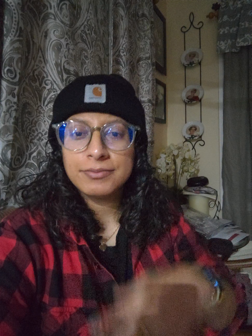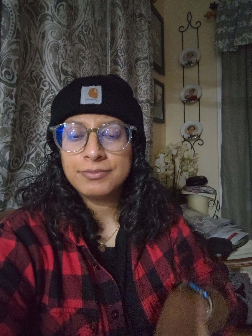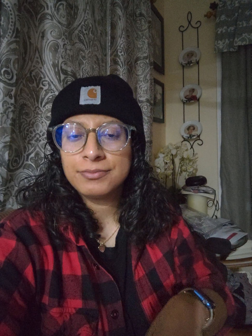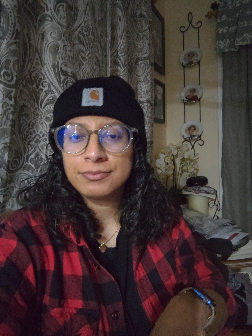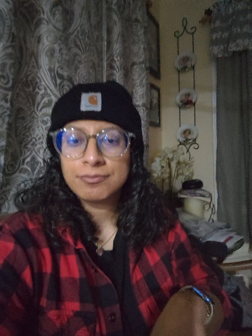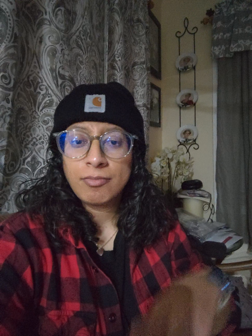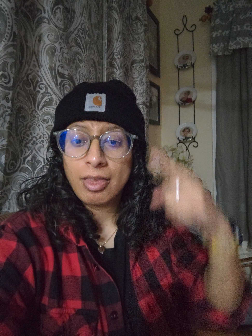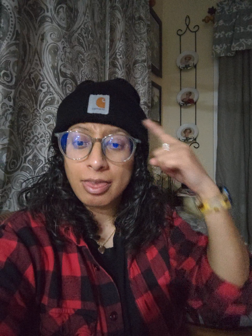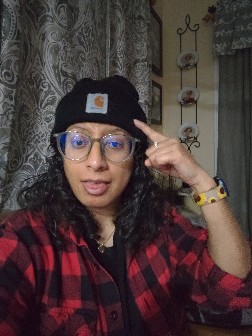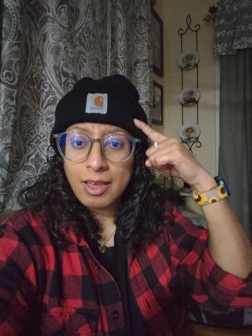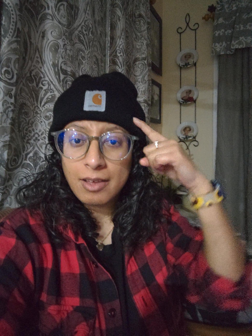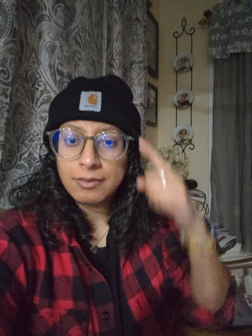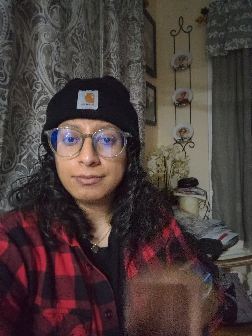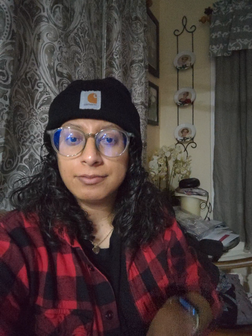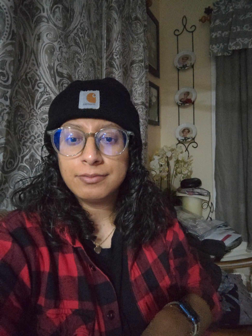think